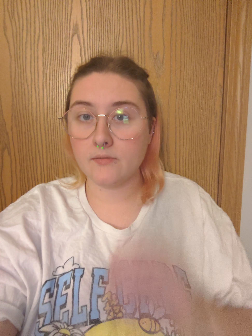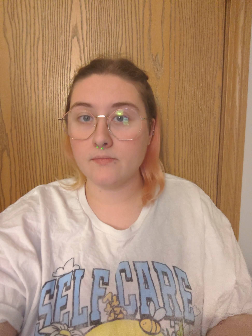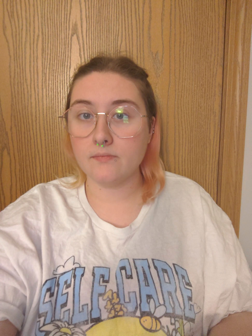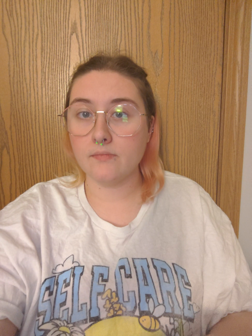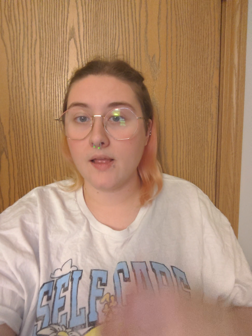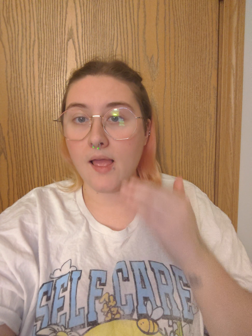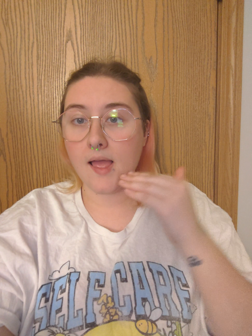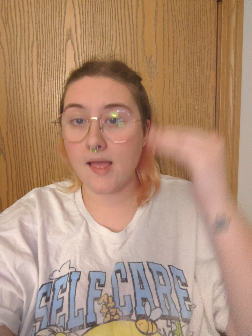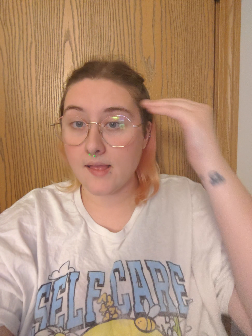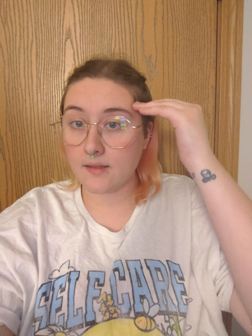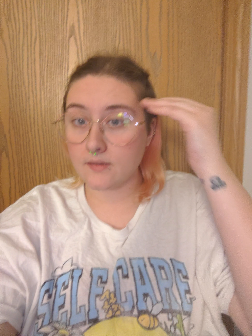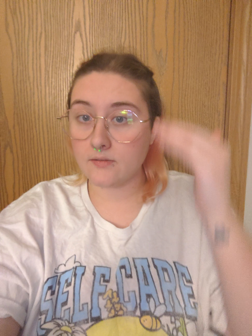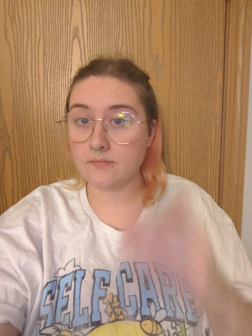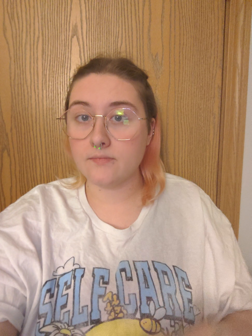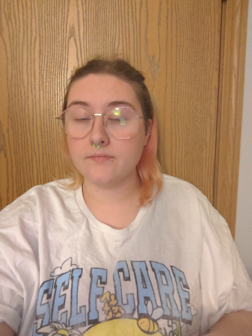head